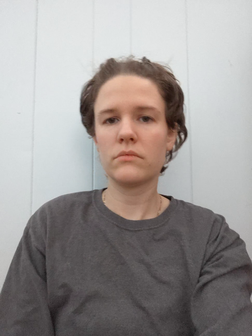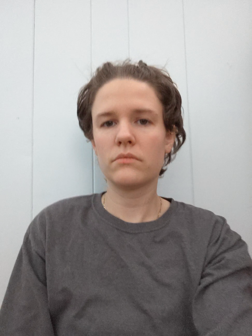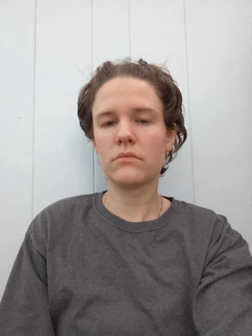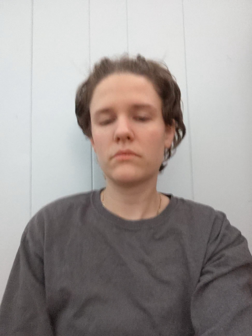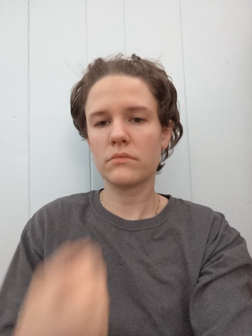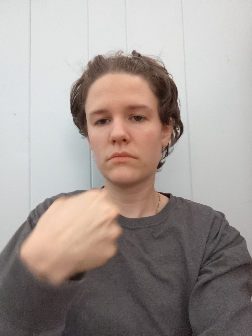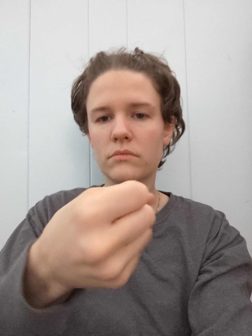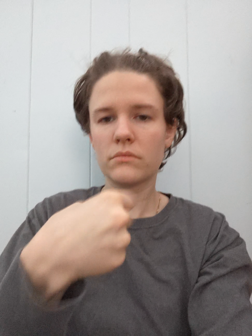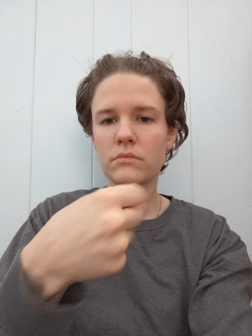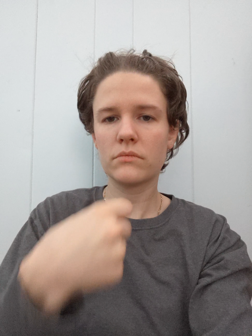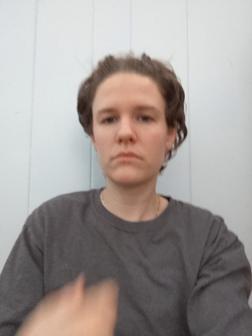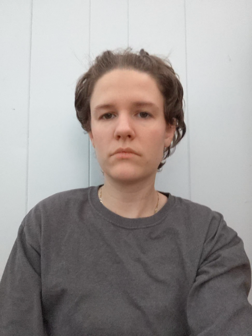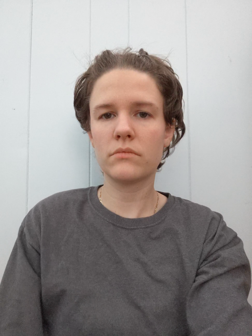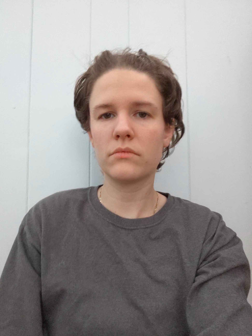make